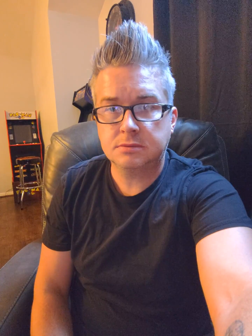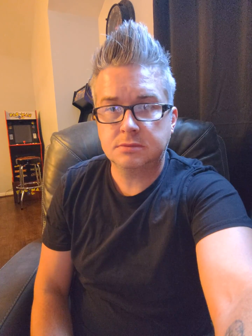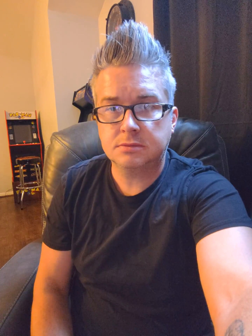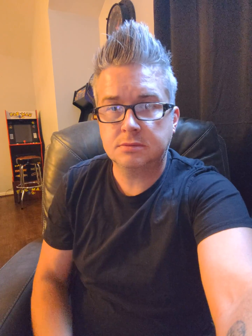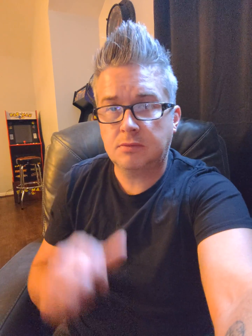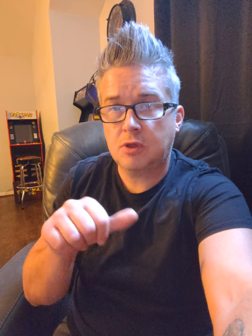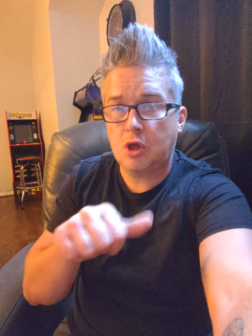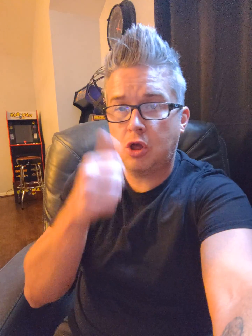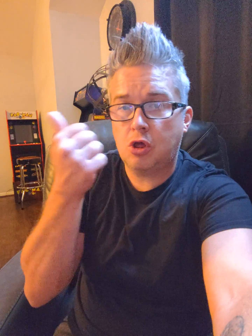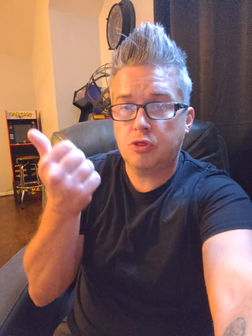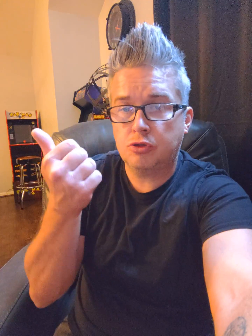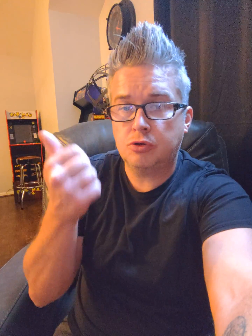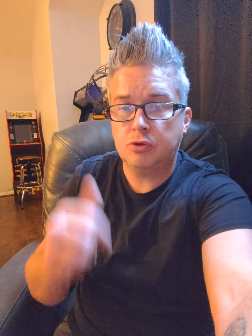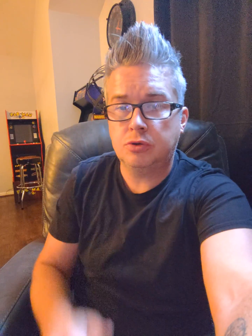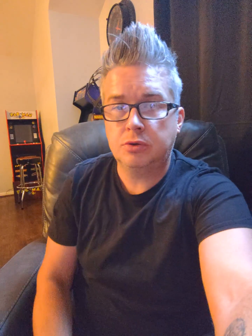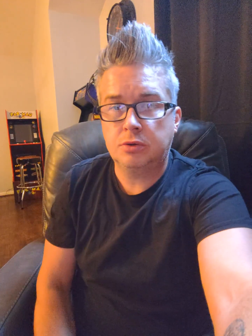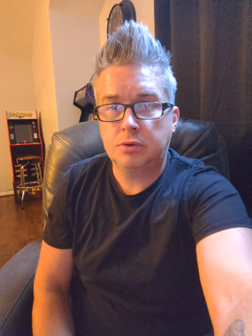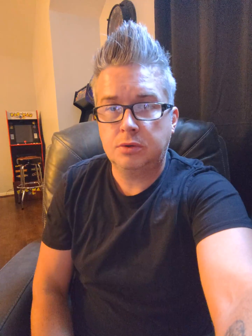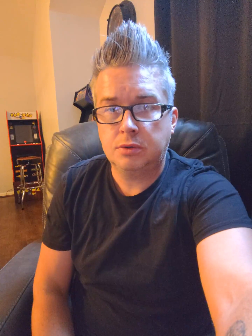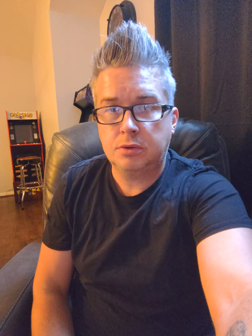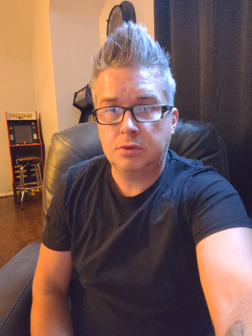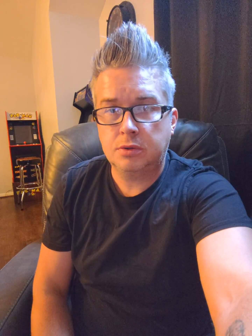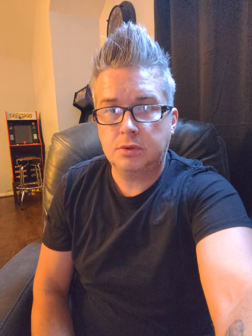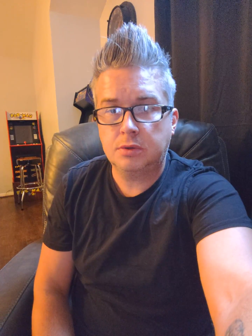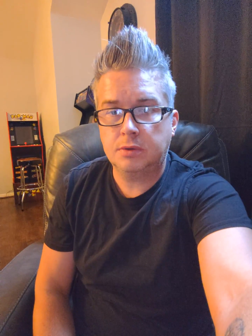other